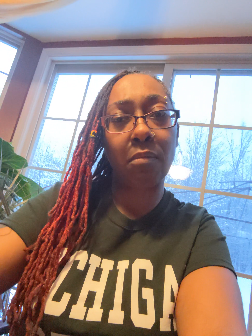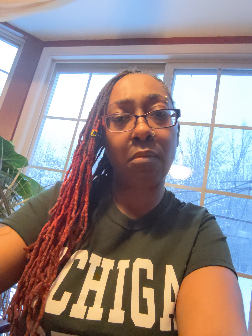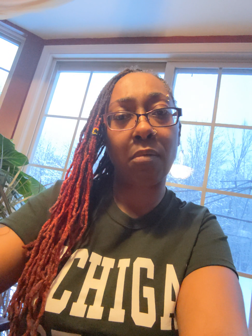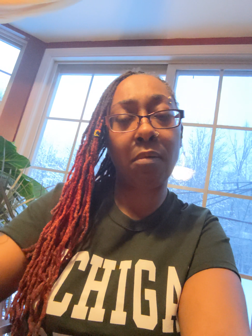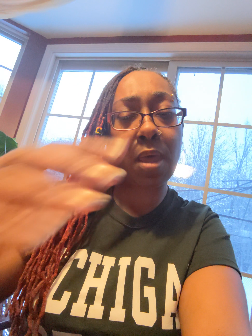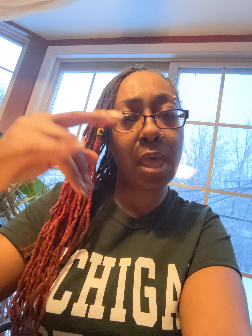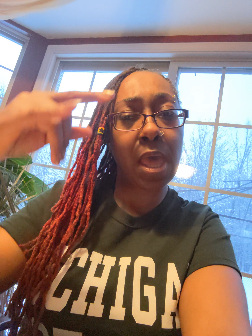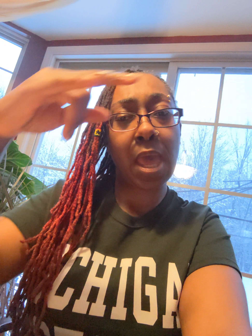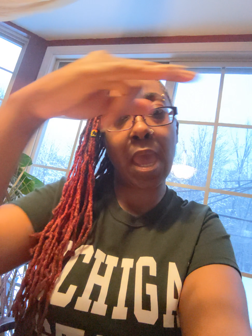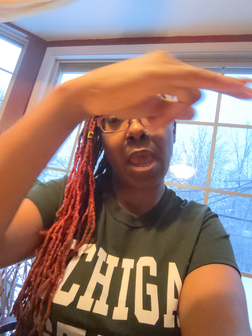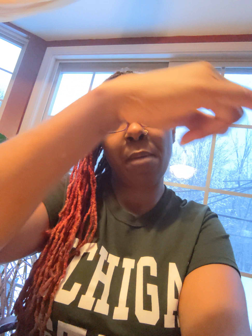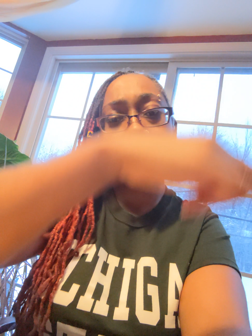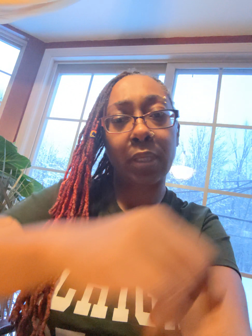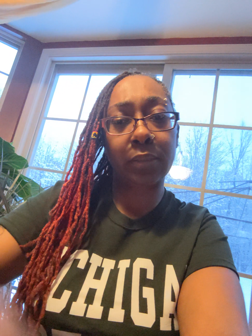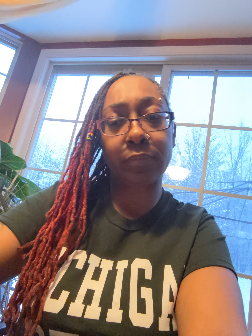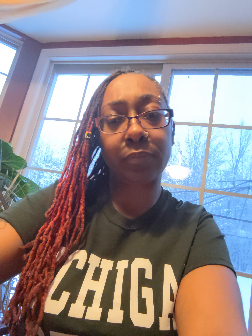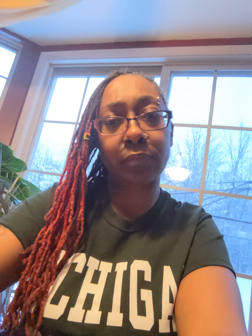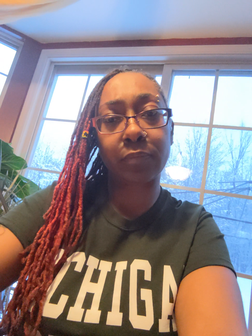airplane